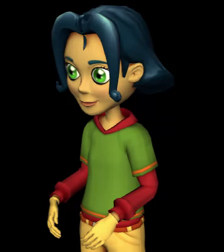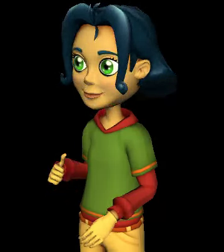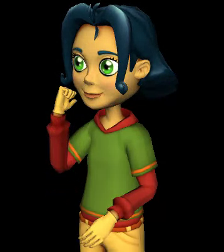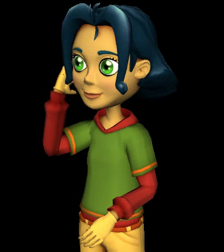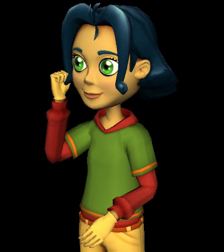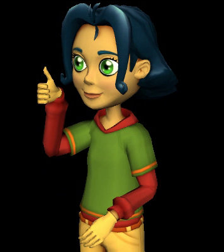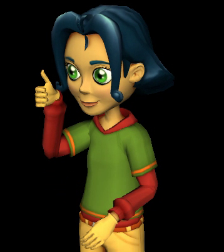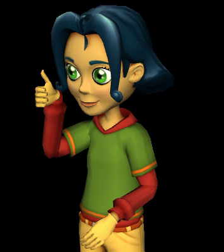غدا